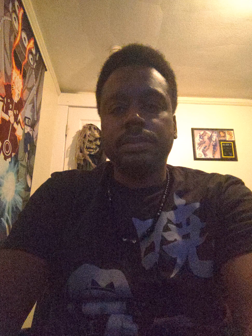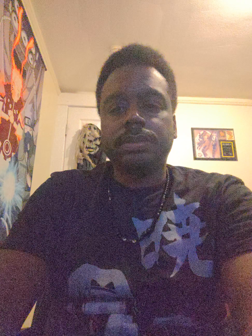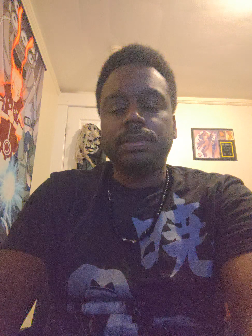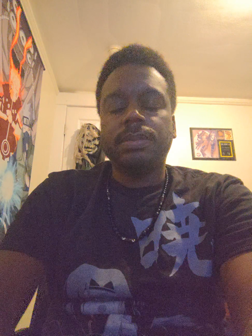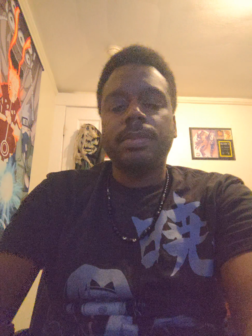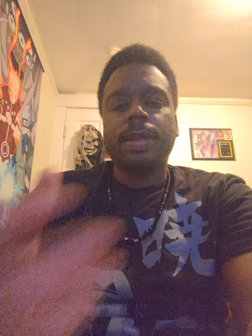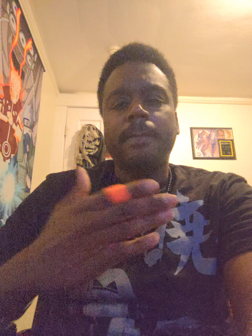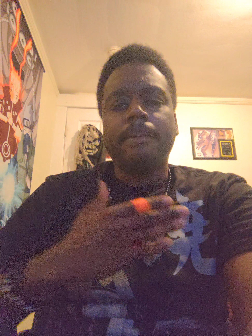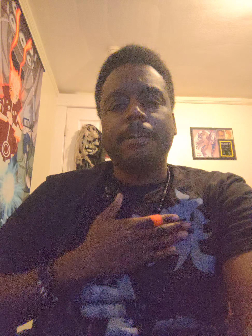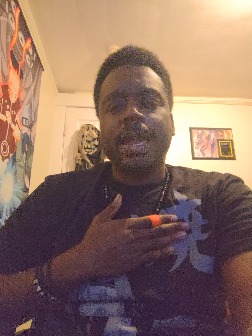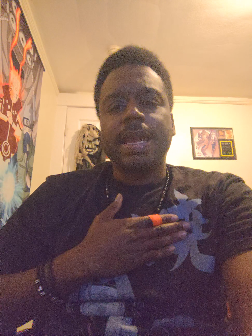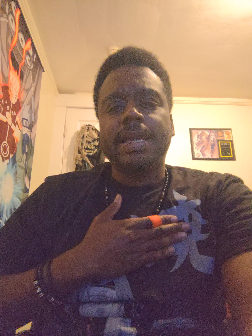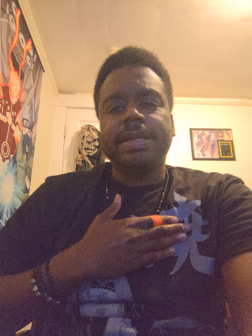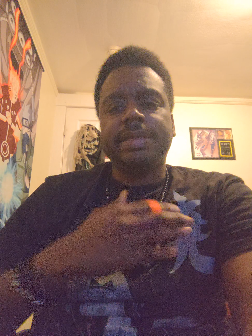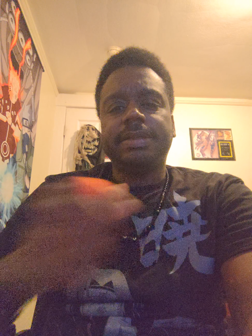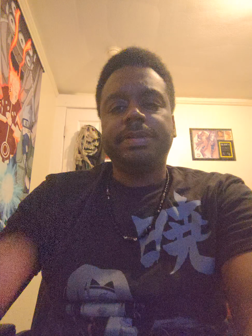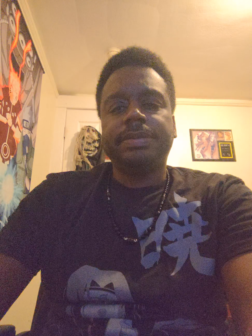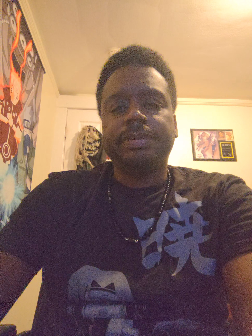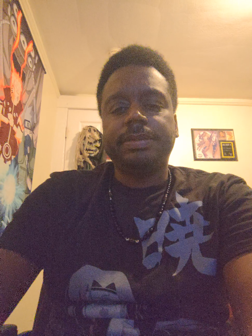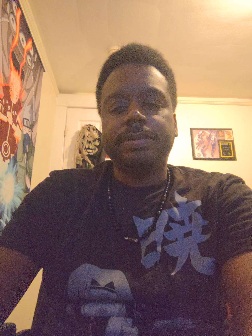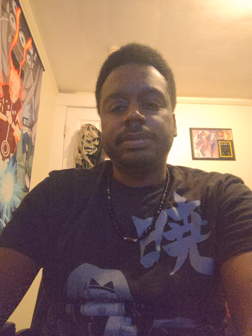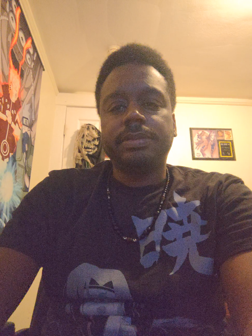my